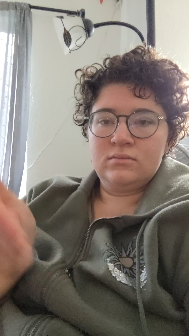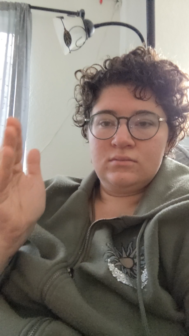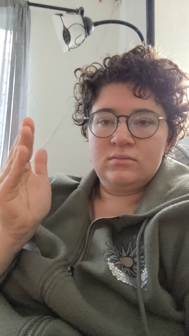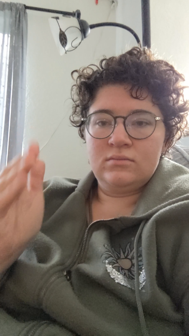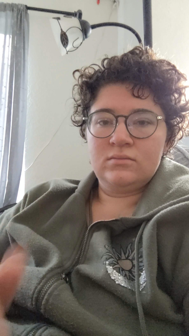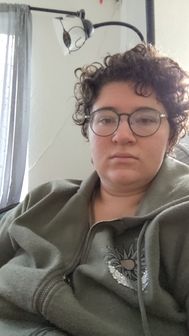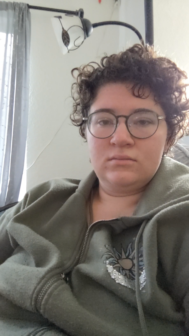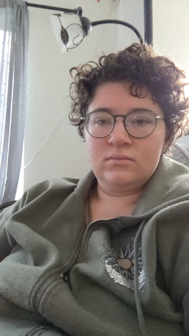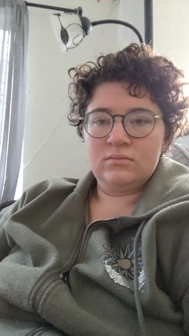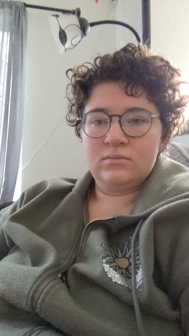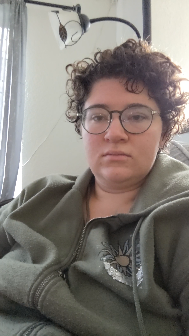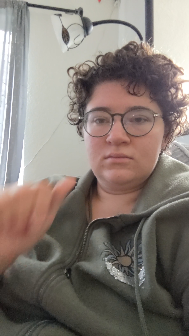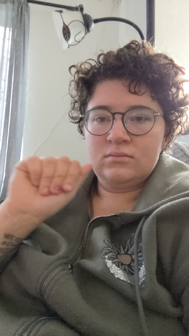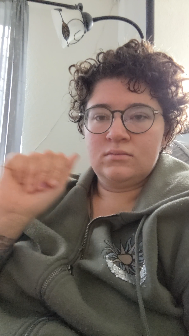a